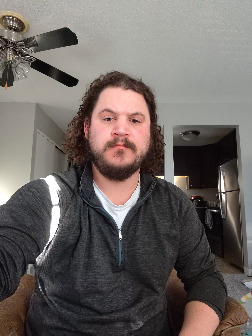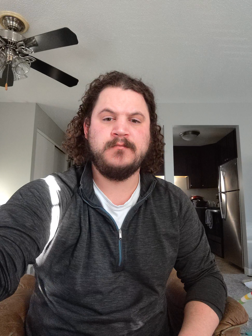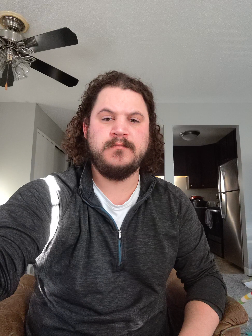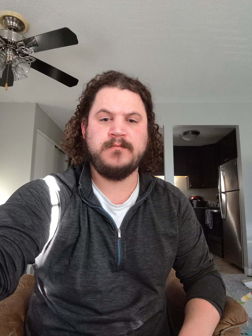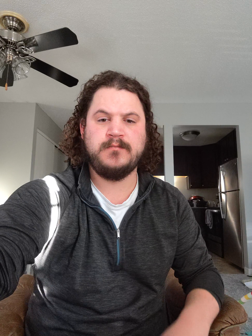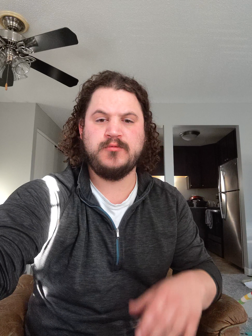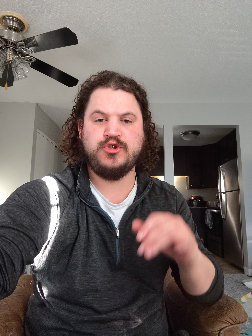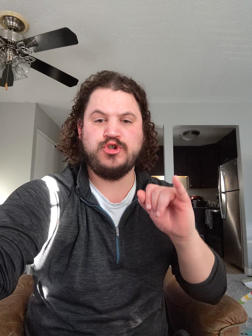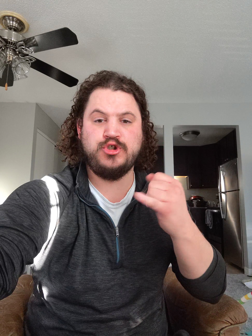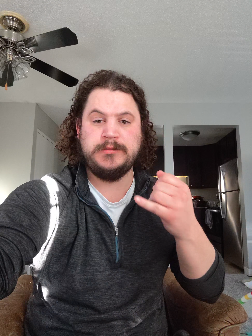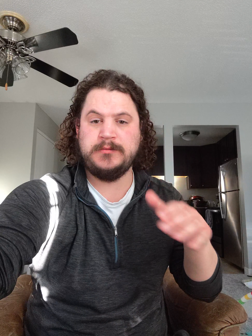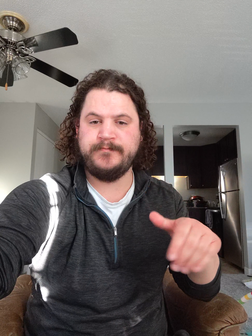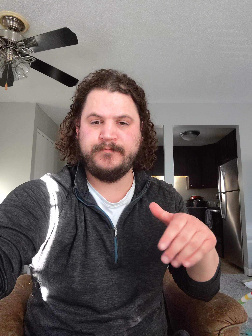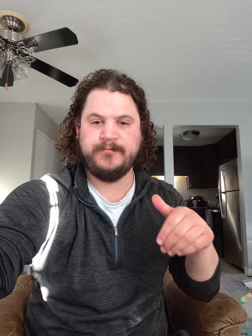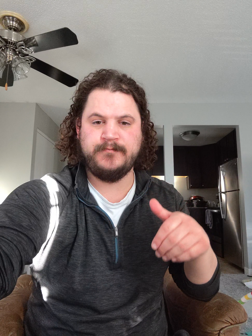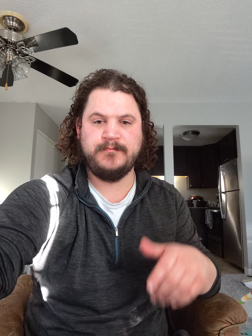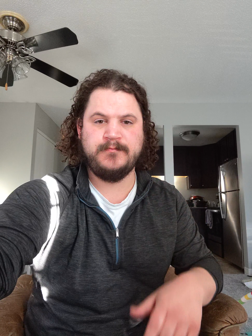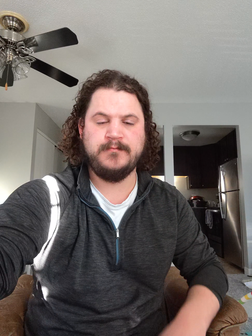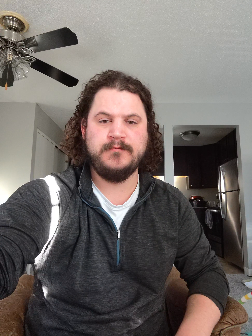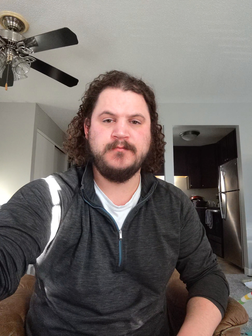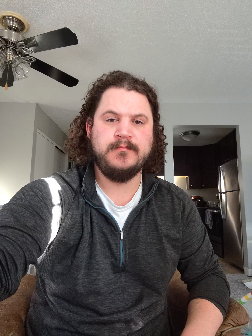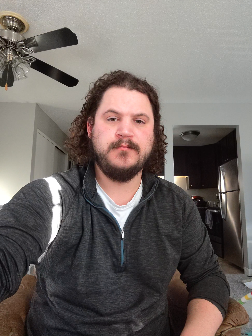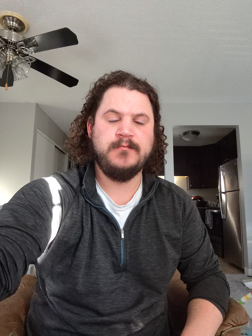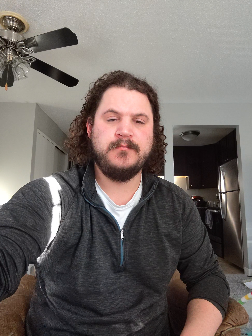jeans